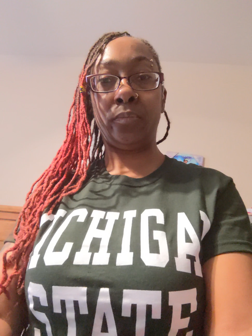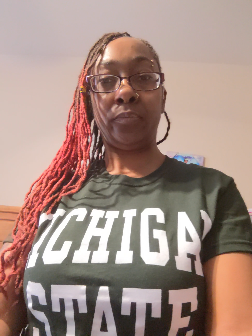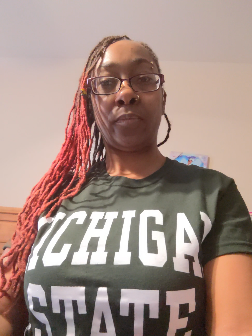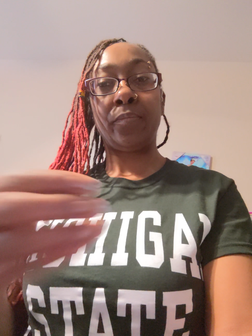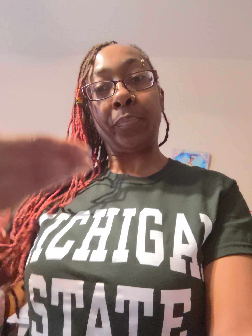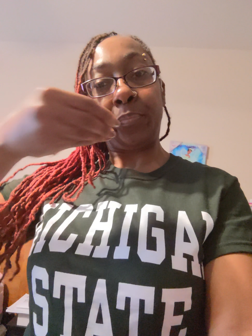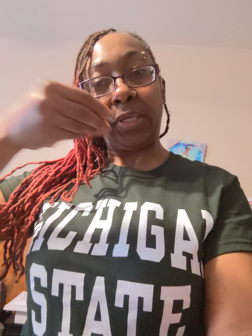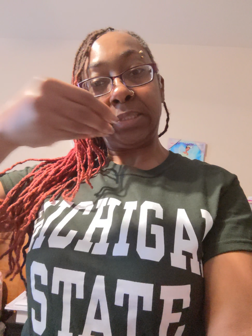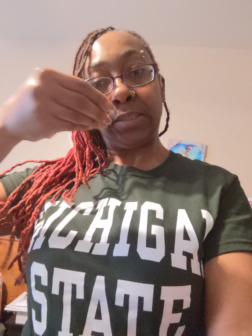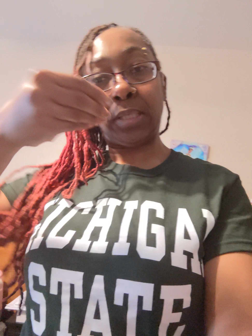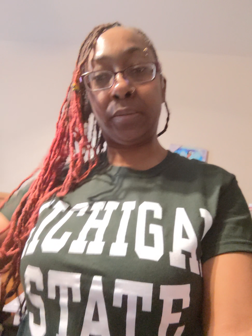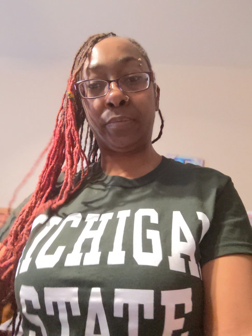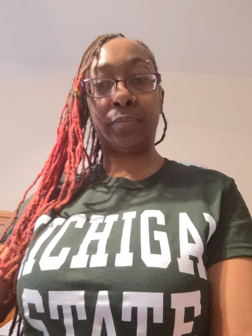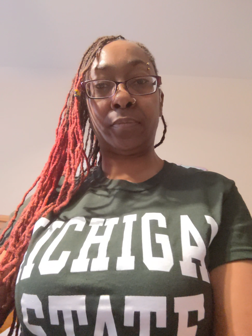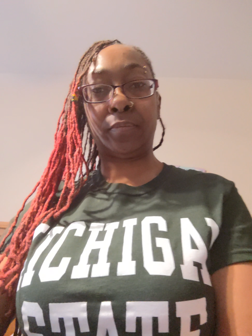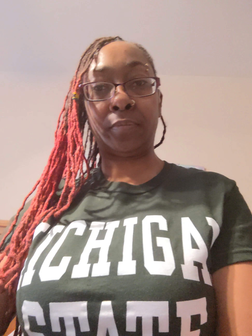pizza